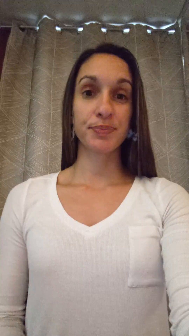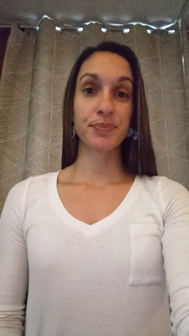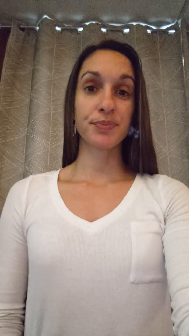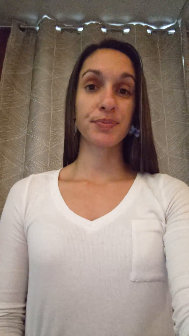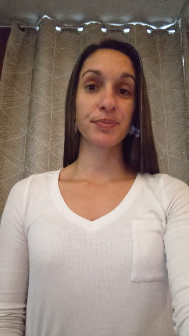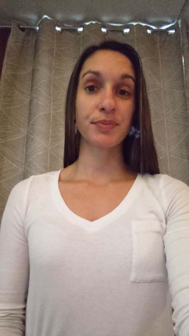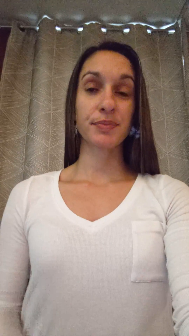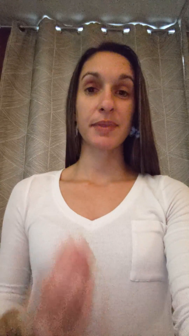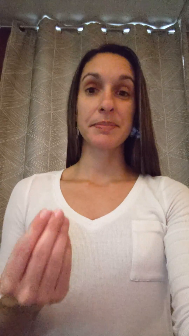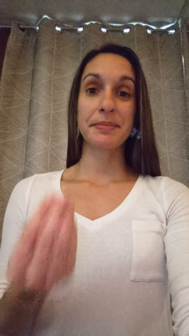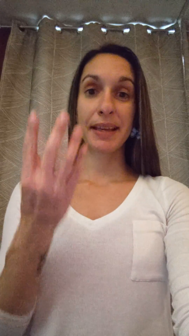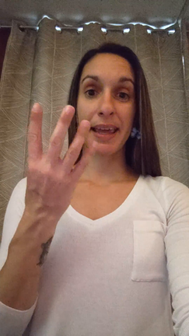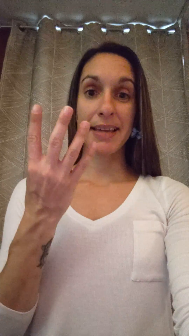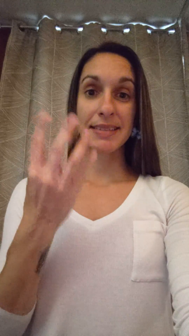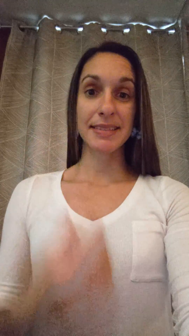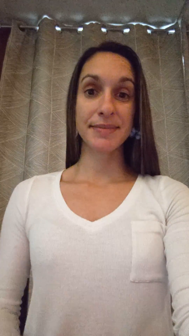plants